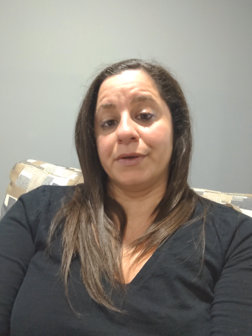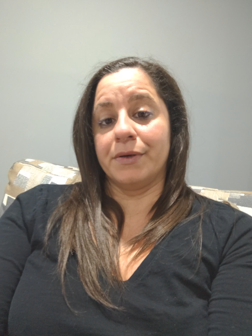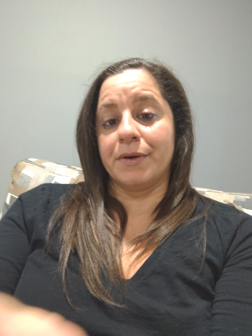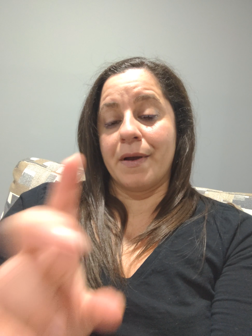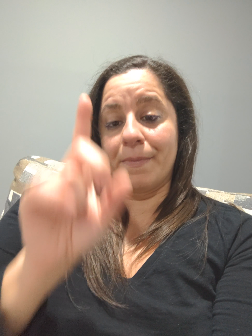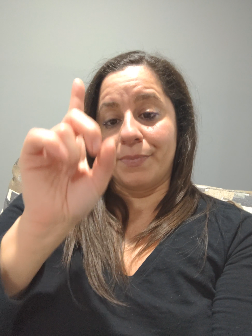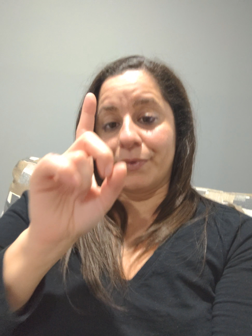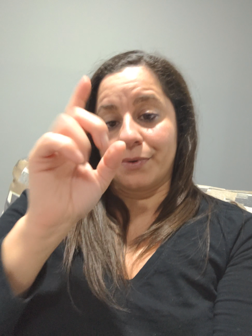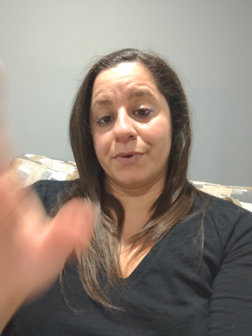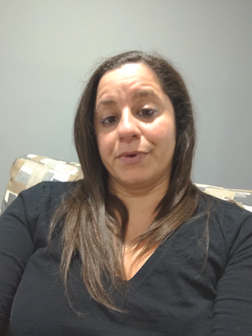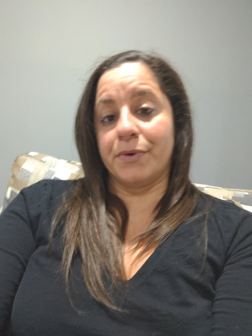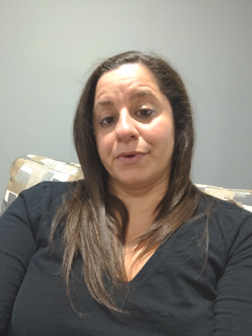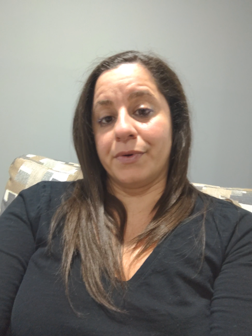up